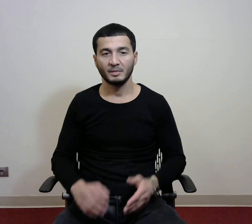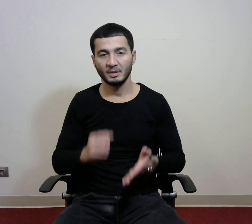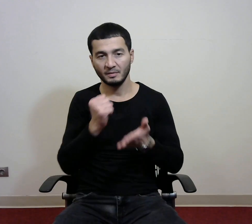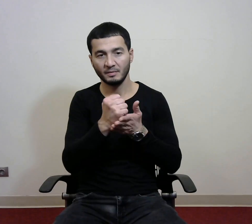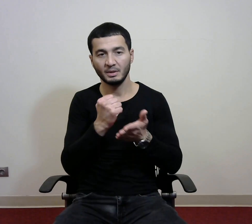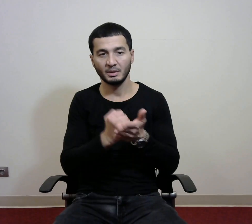viza